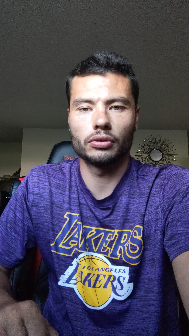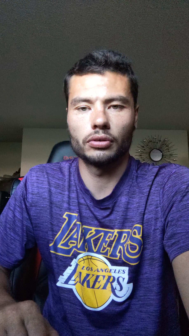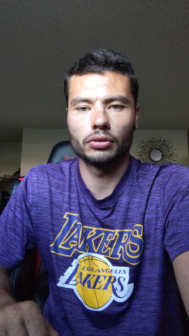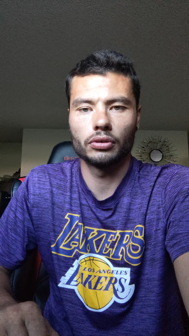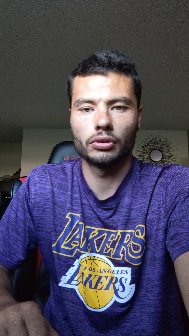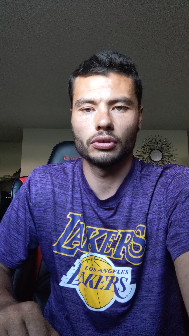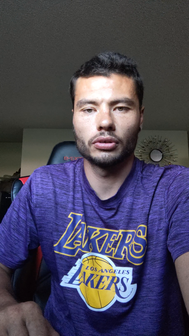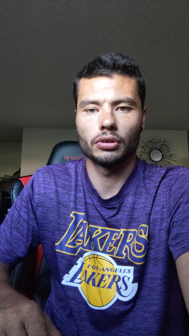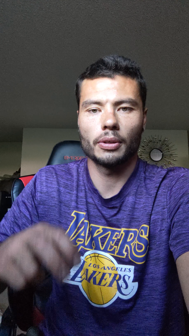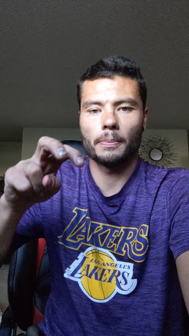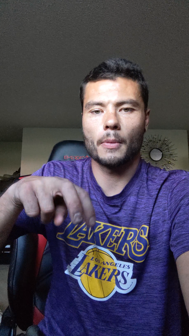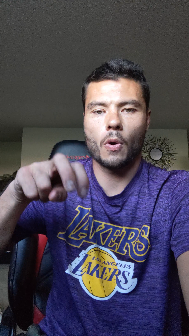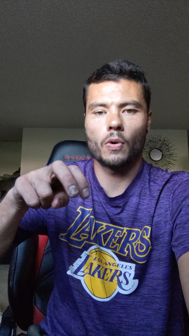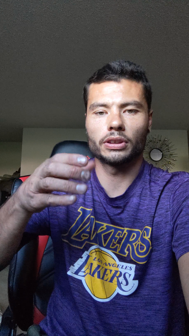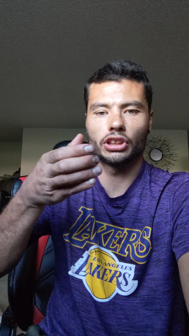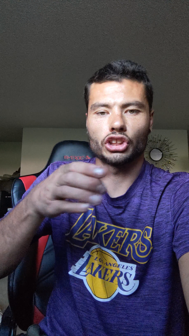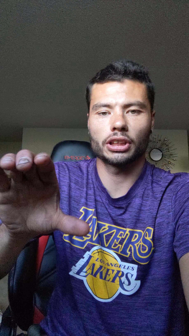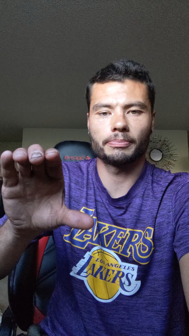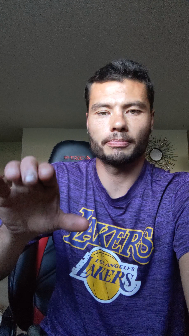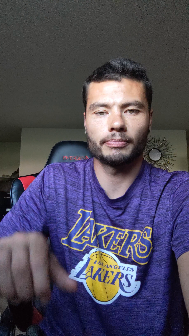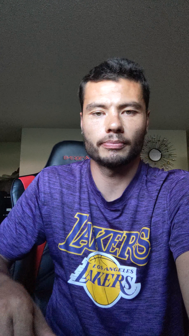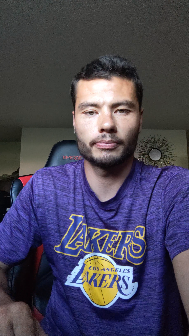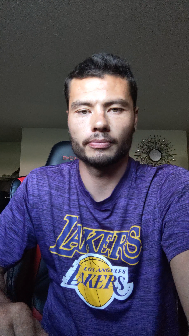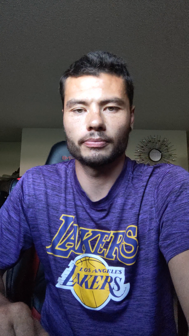potato chip